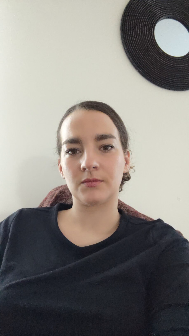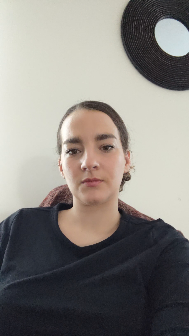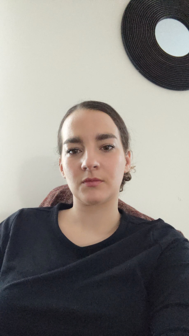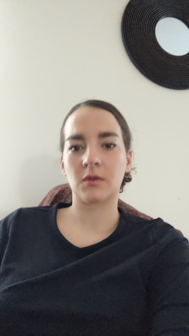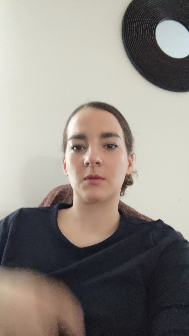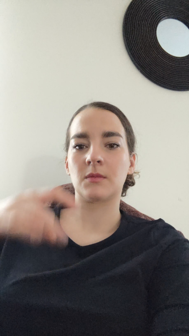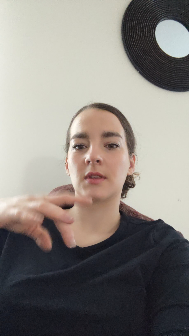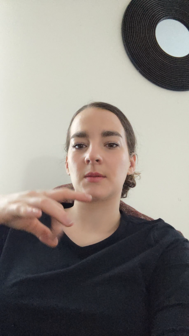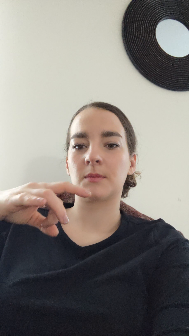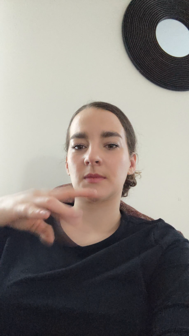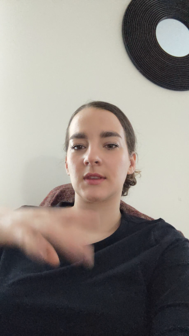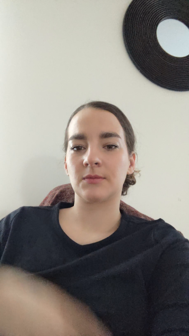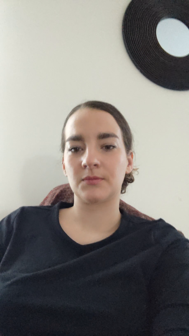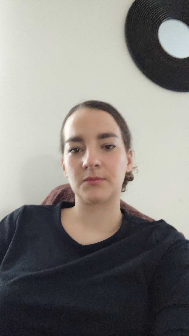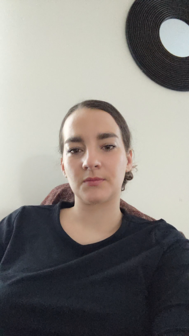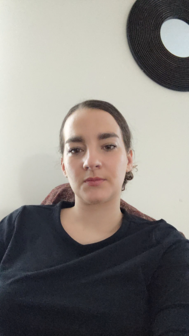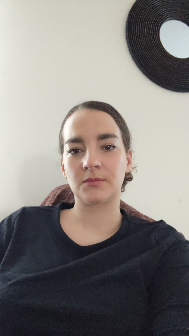pumpkin